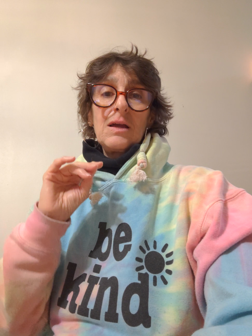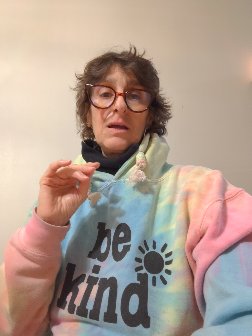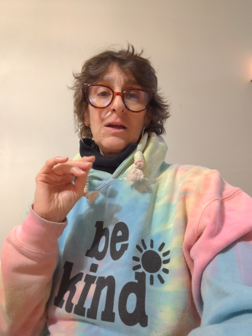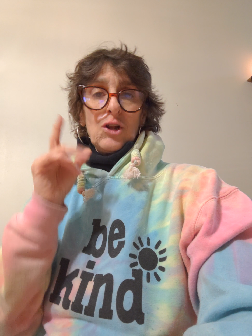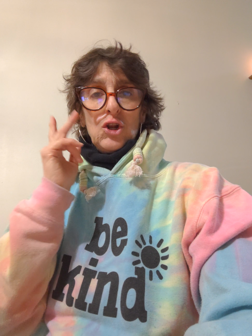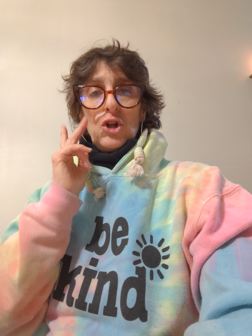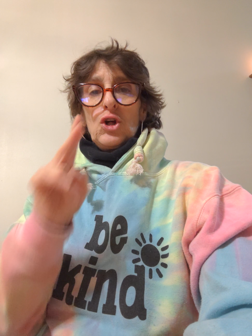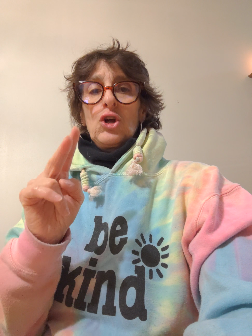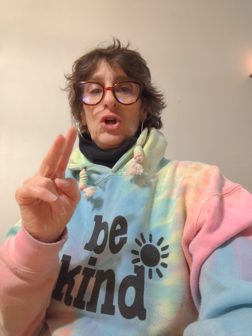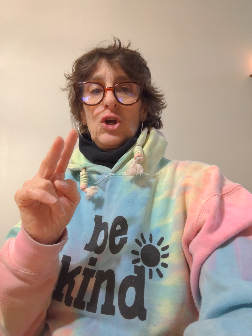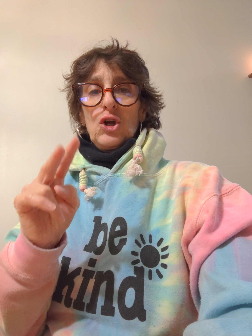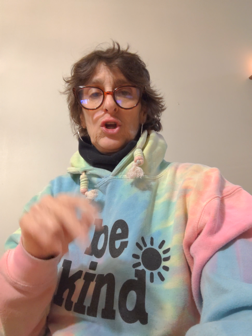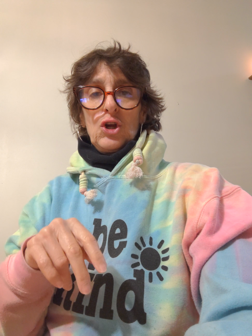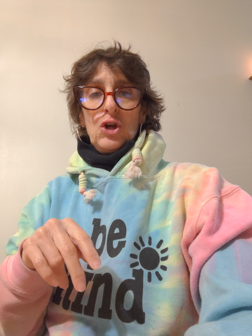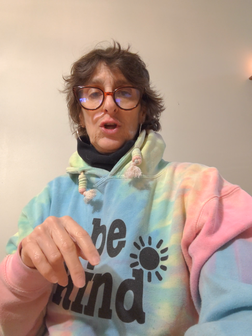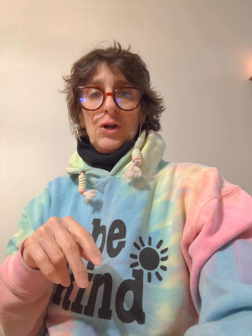look